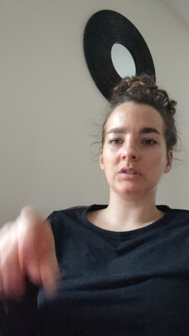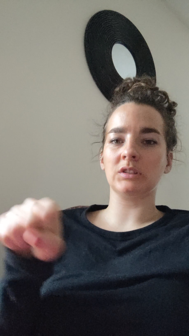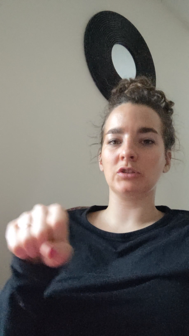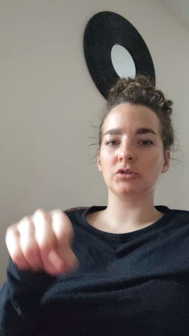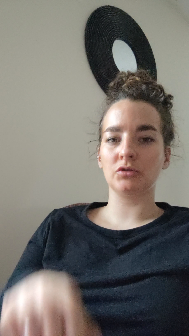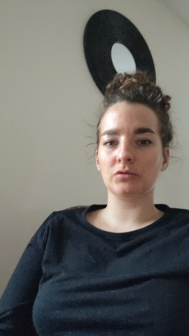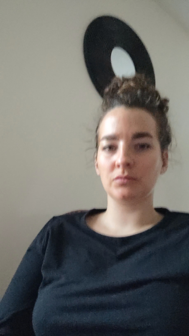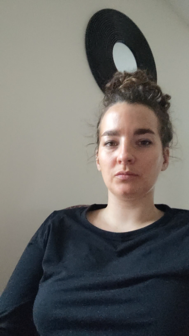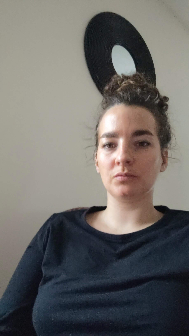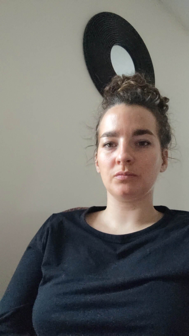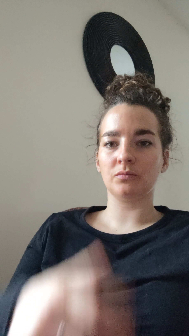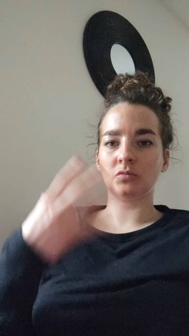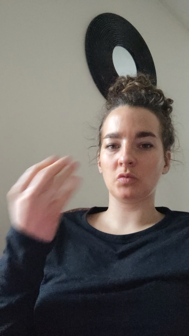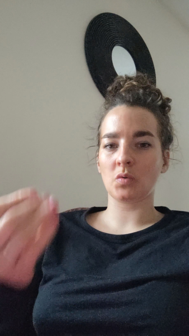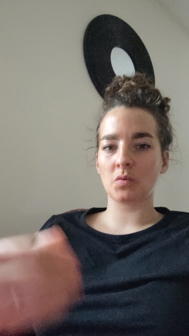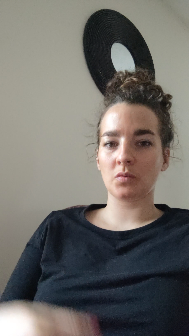got to